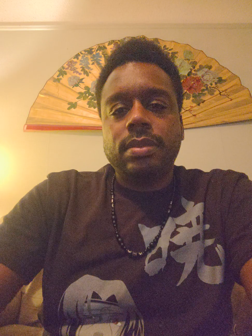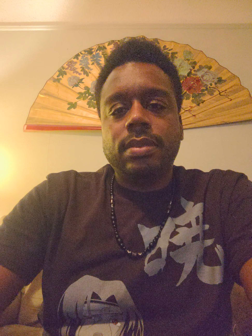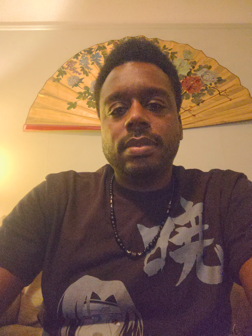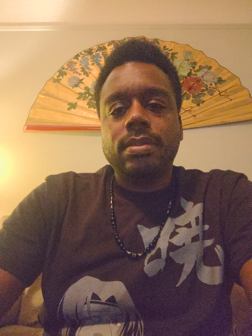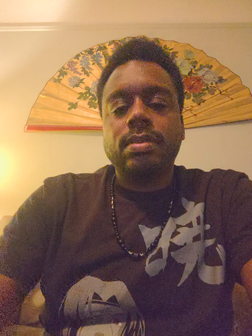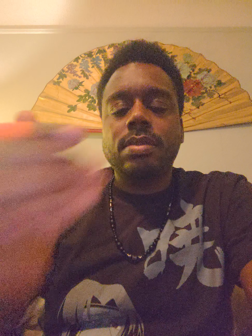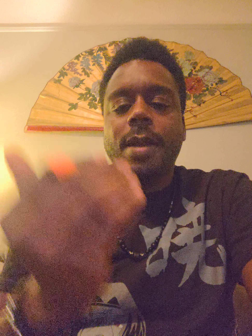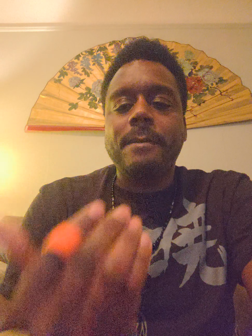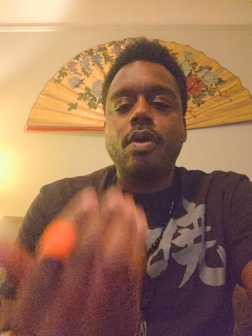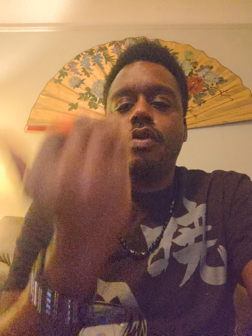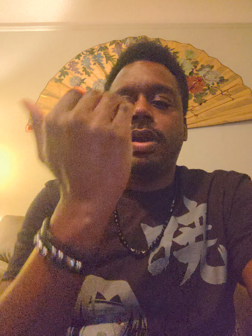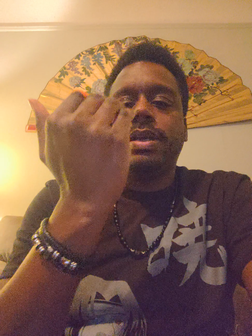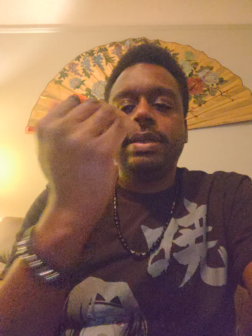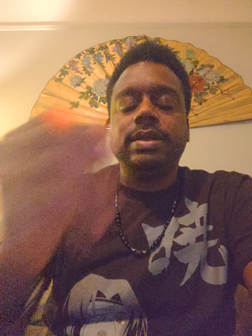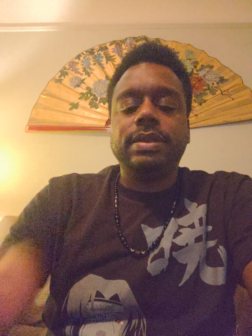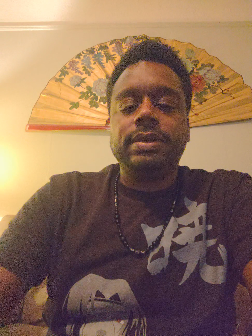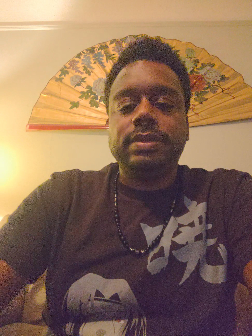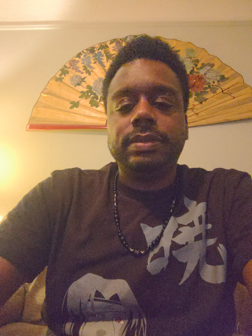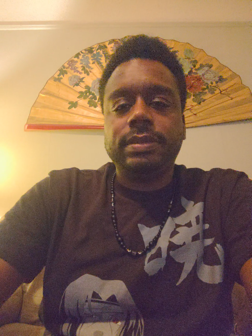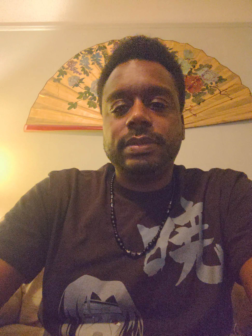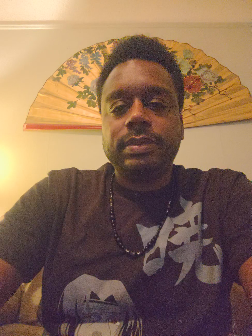morning